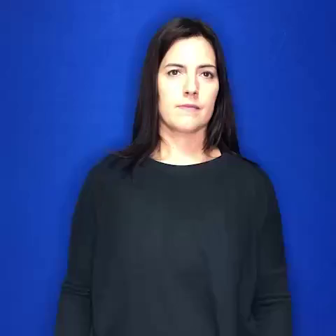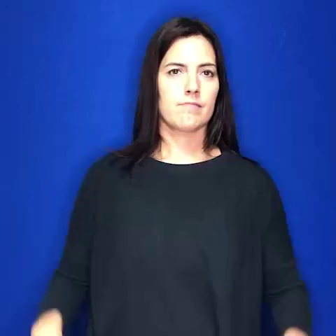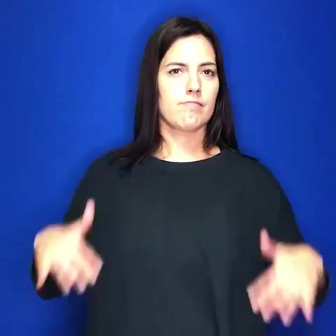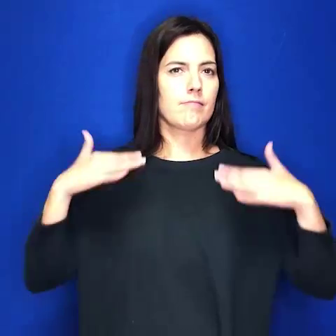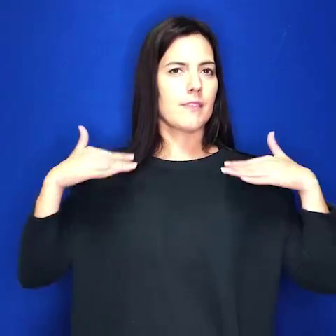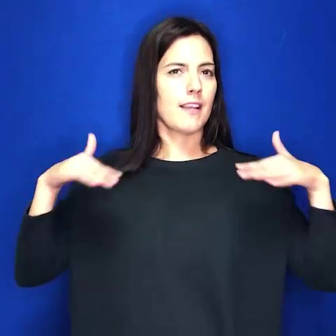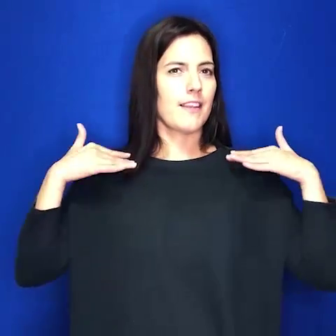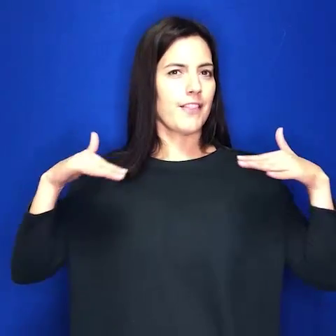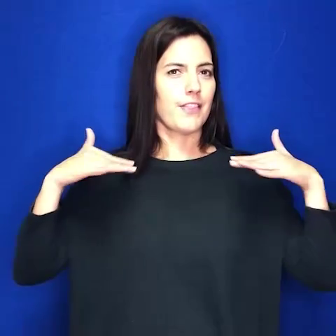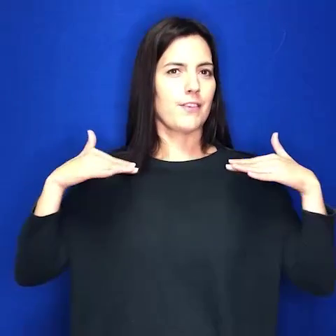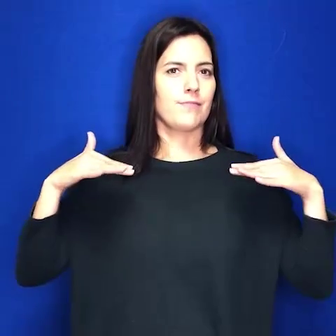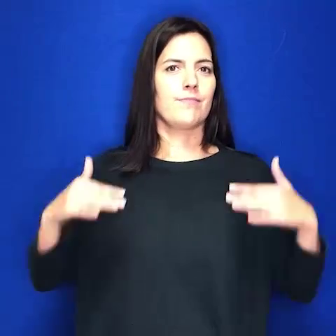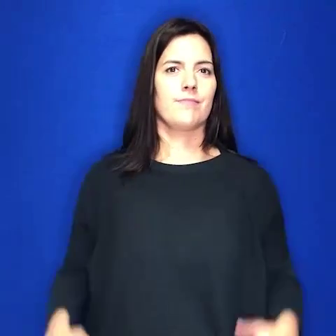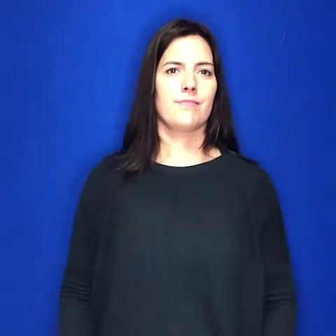ejercicio